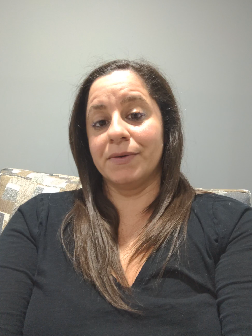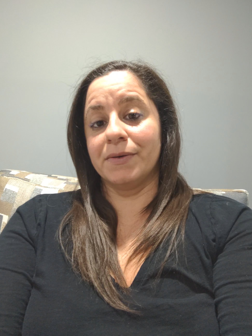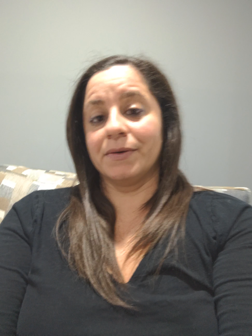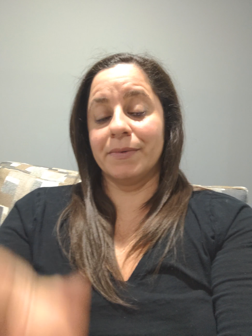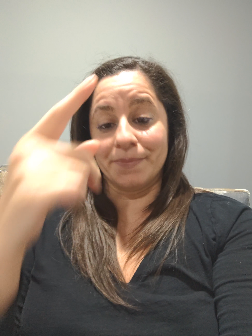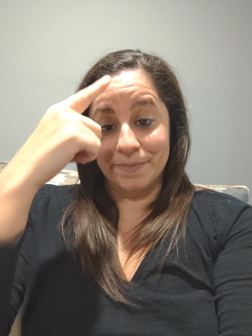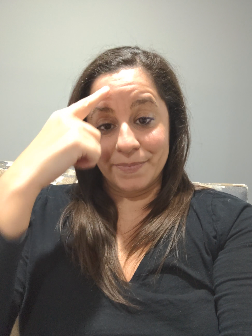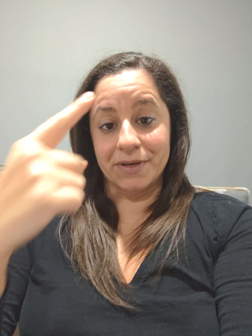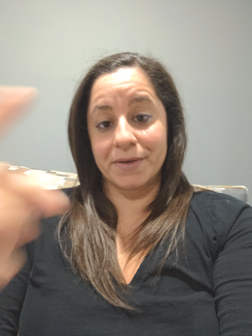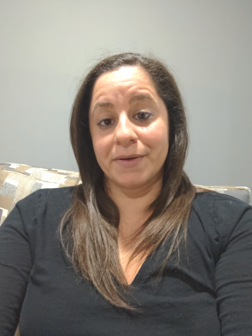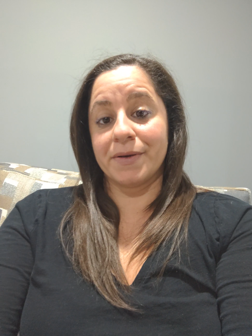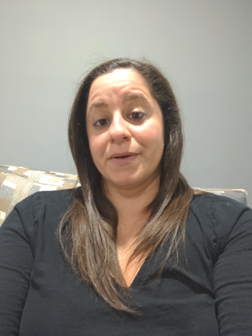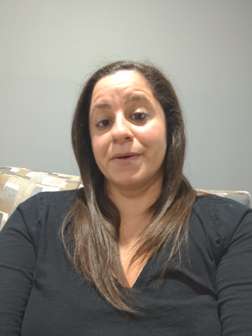penny